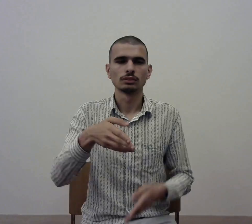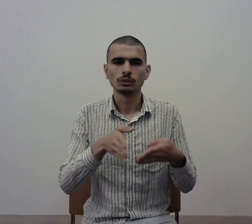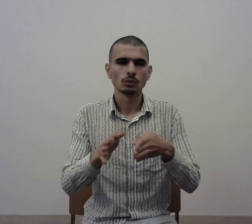yol